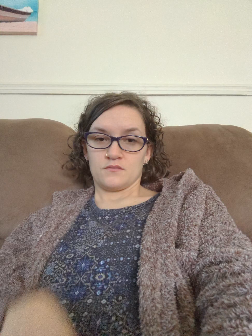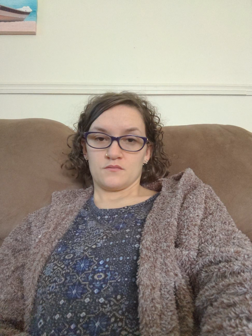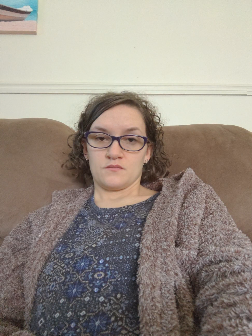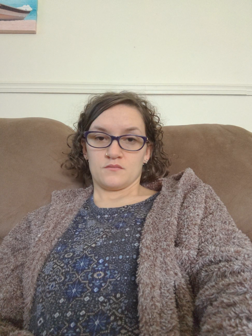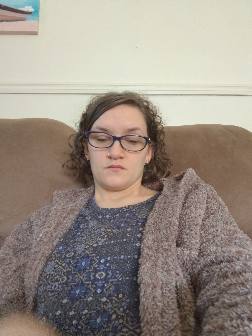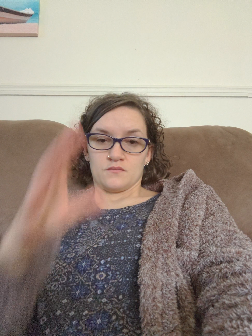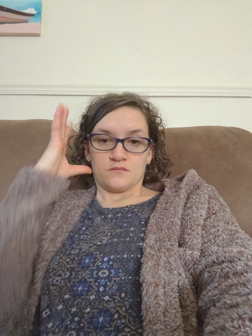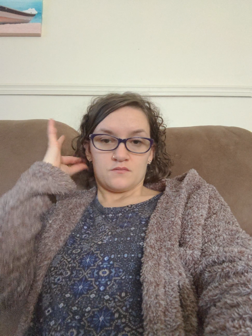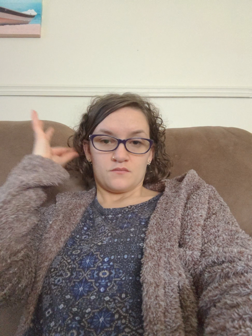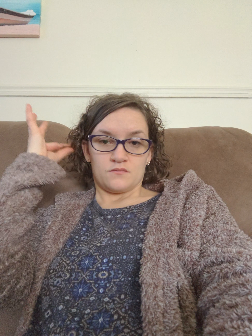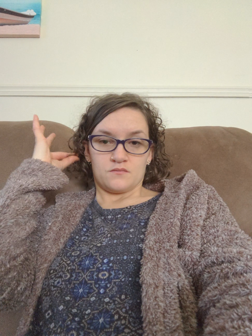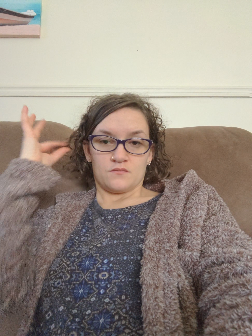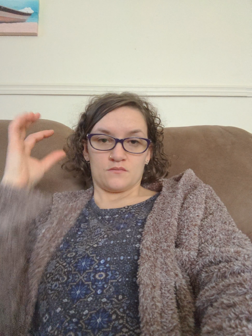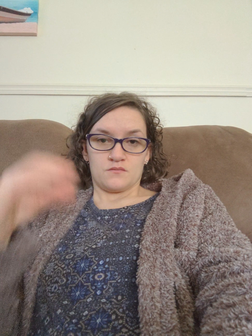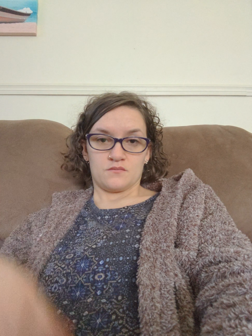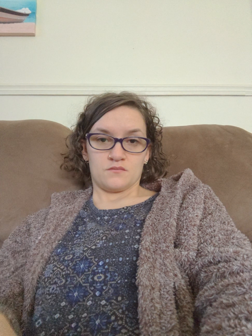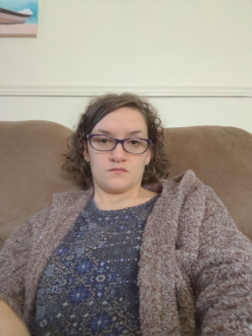hair